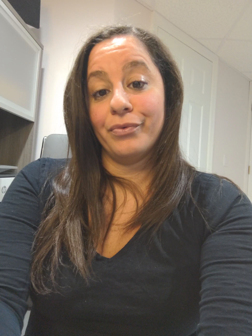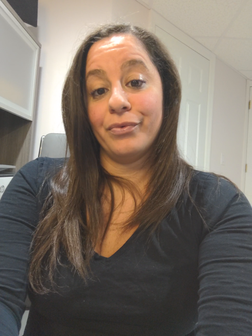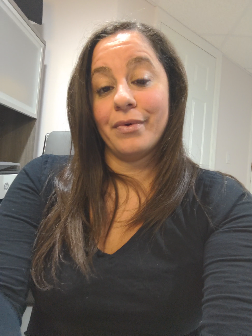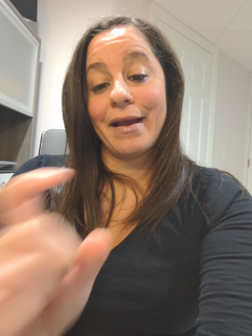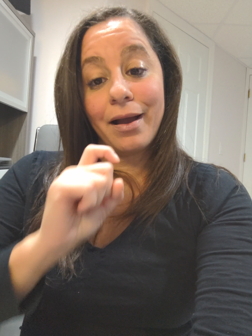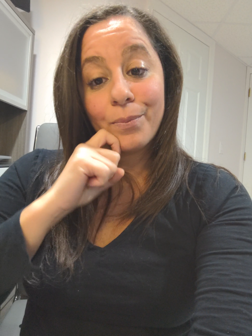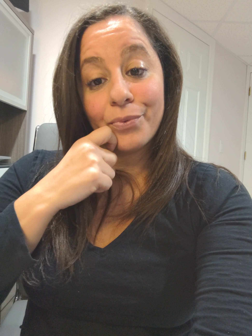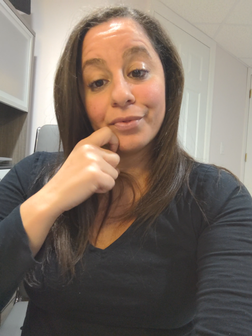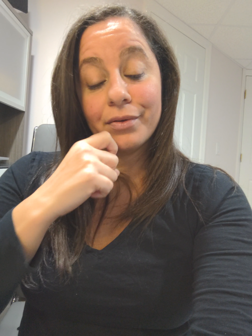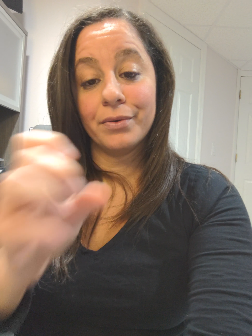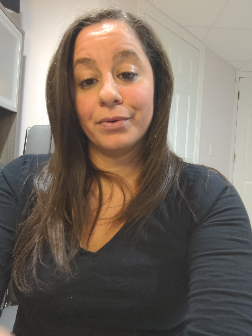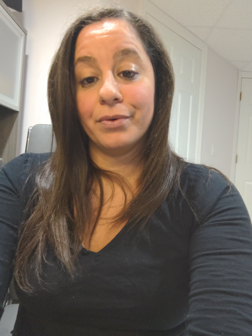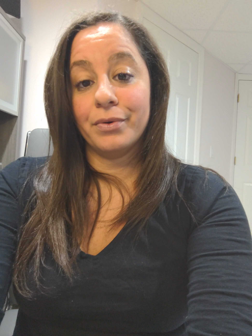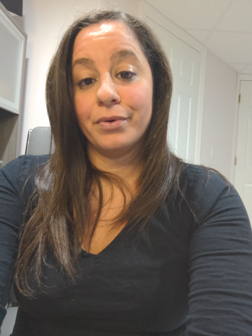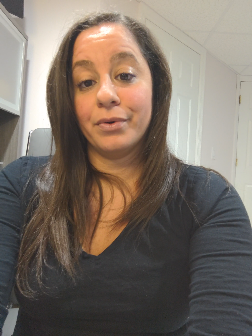apple